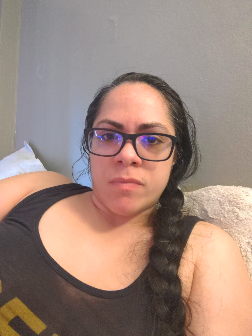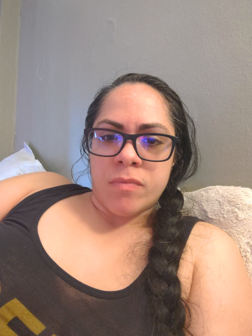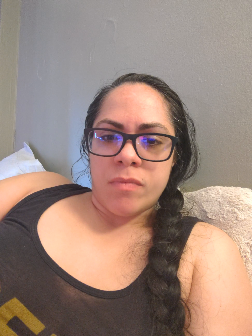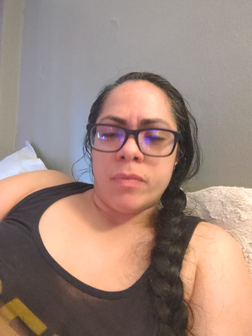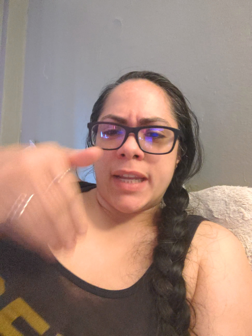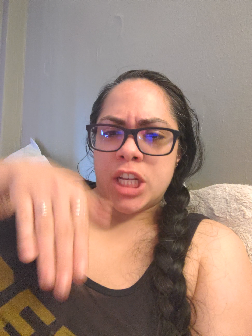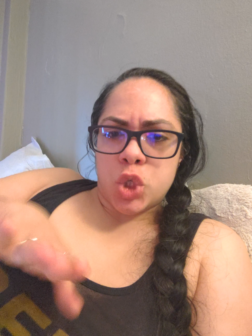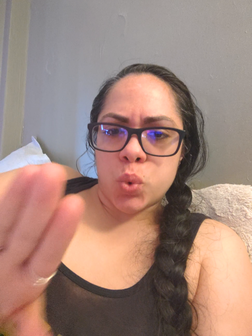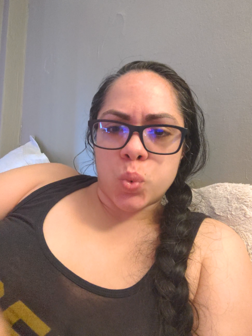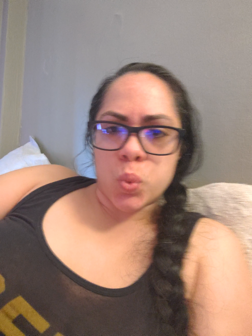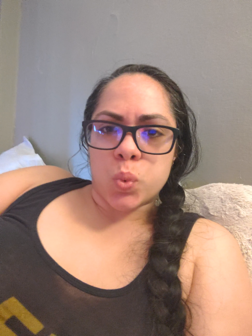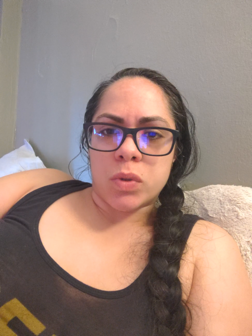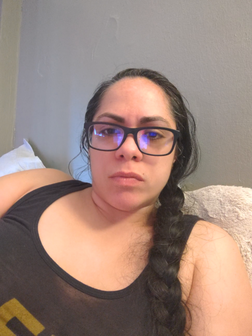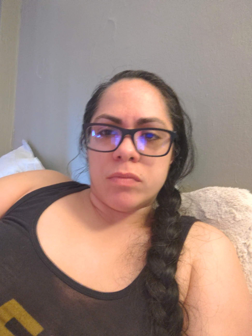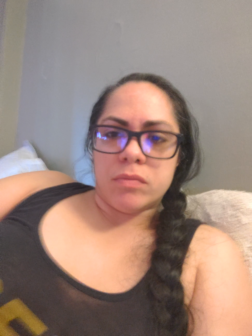into